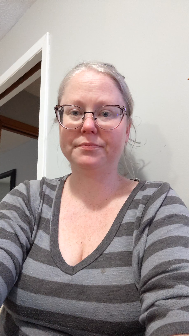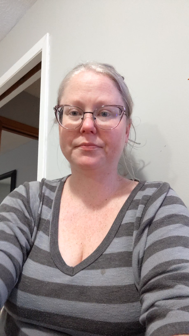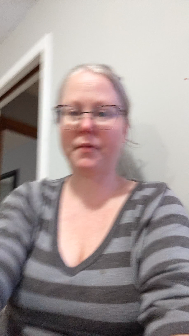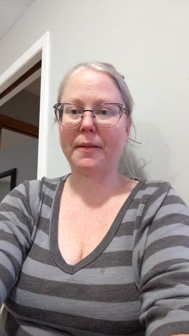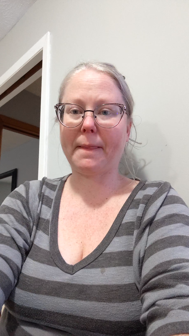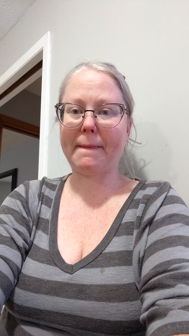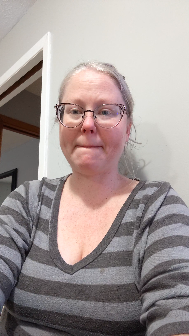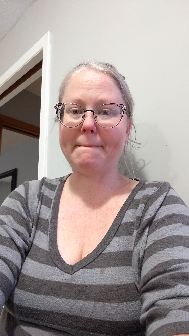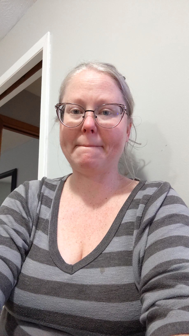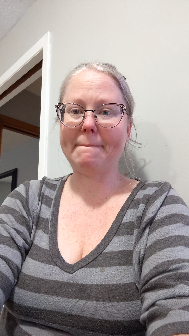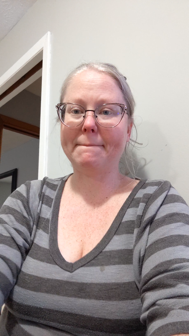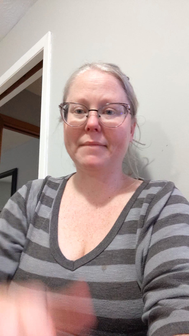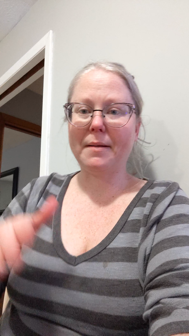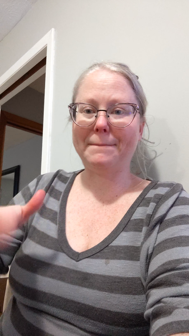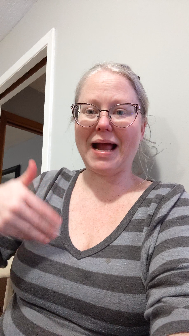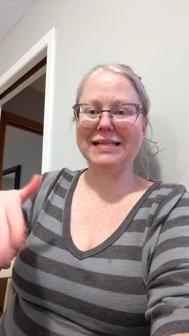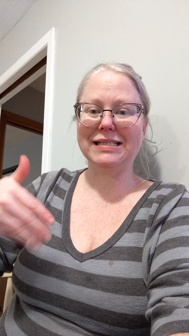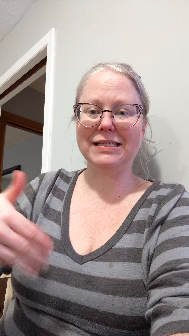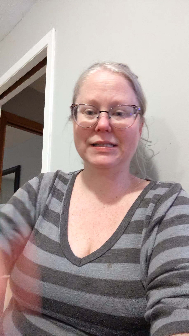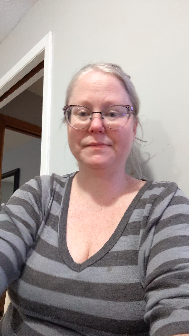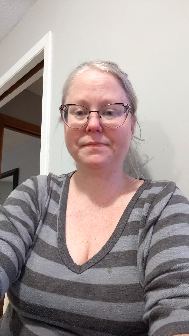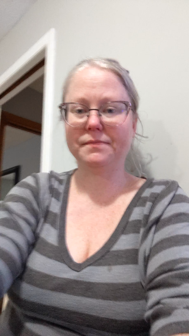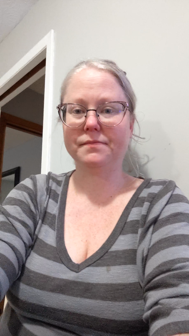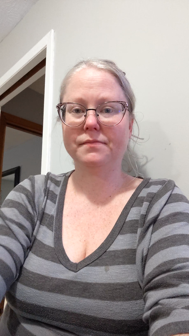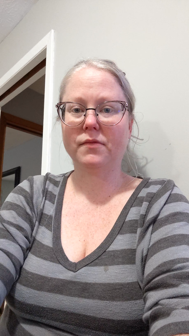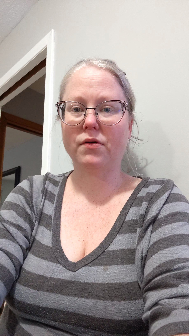pants